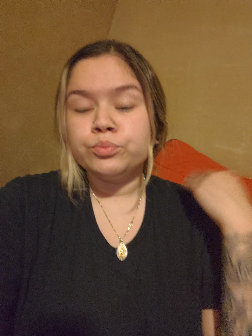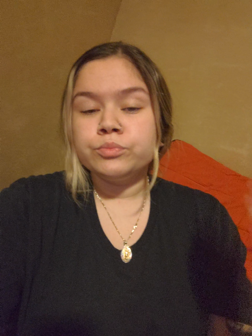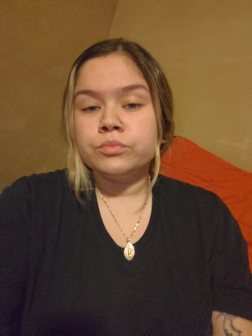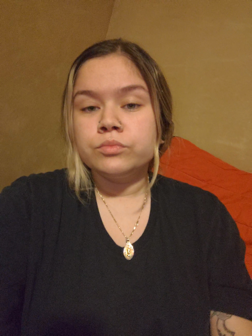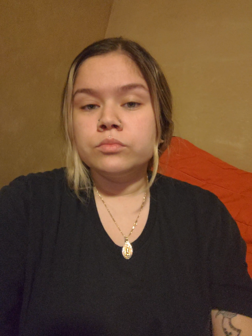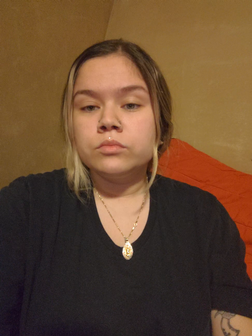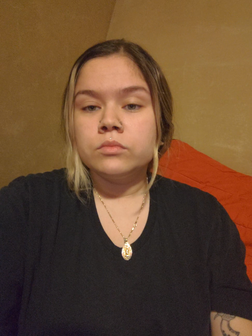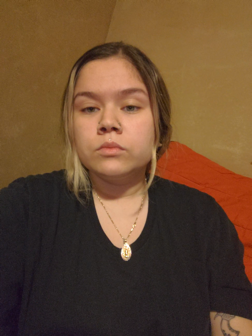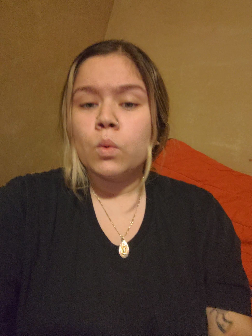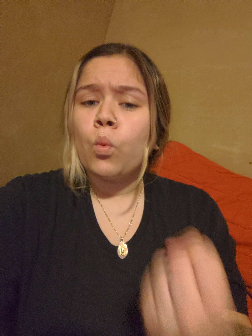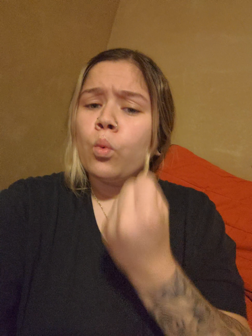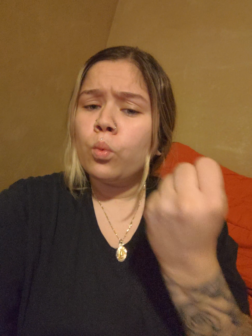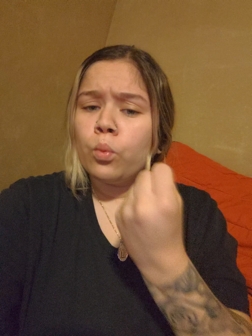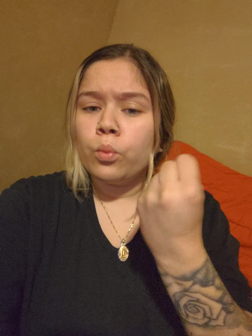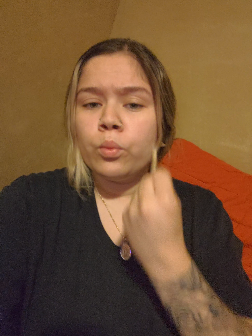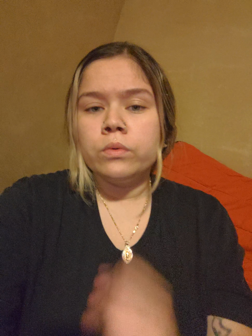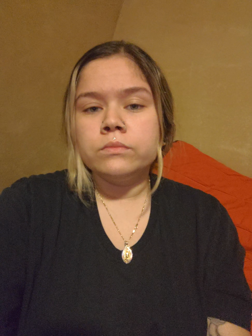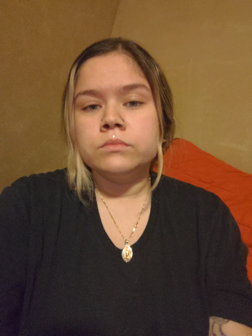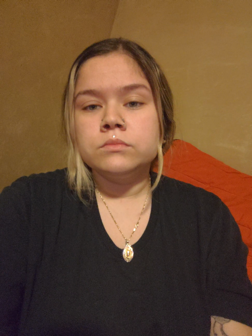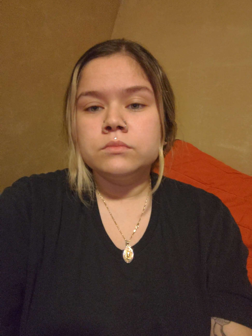hold